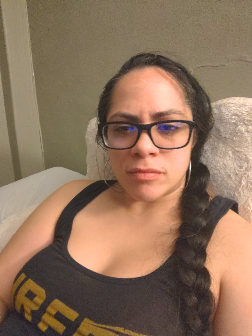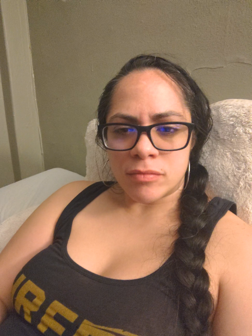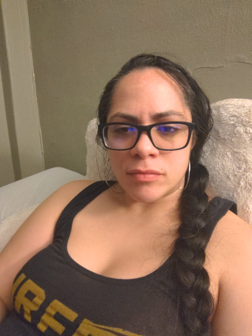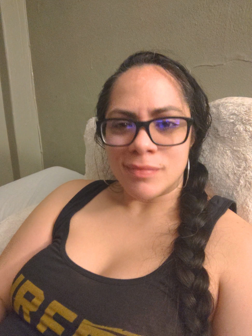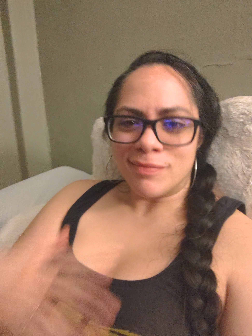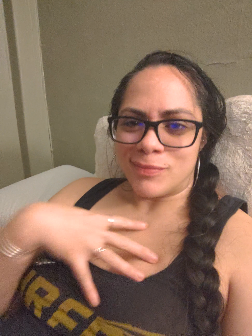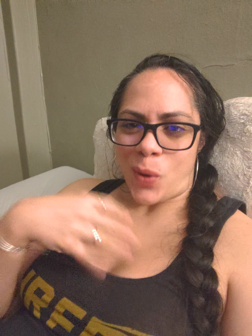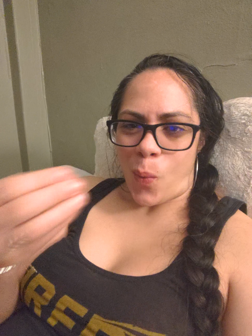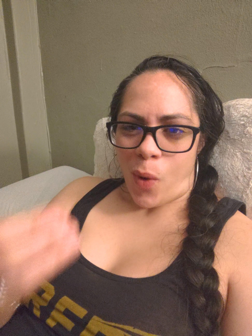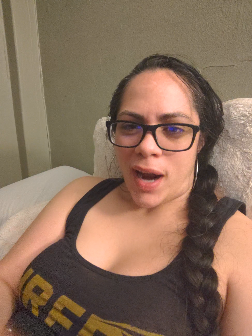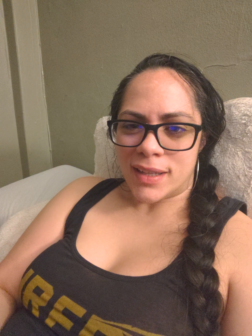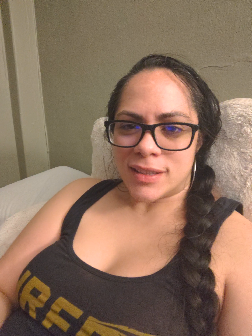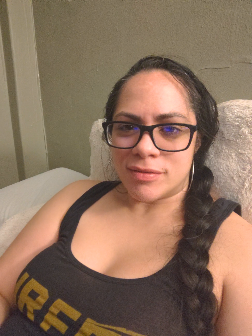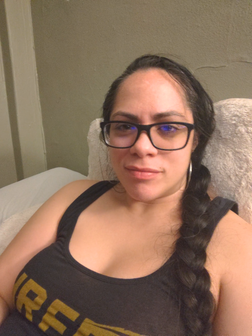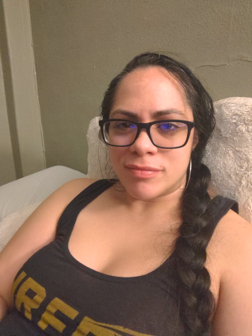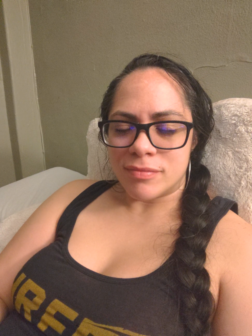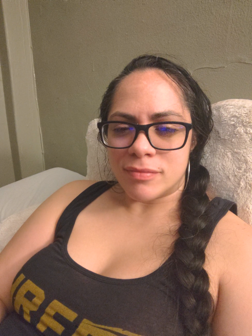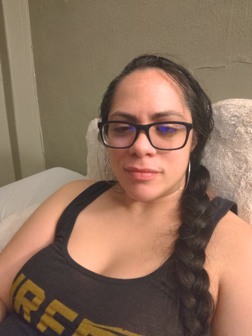white